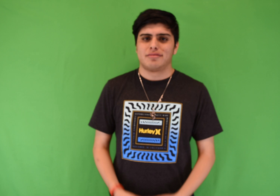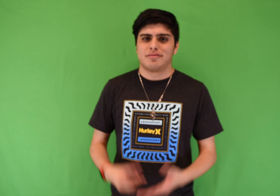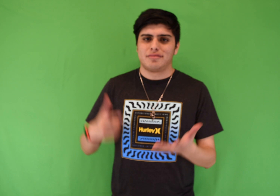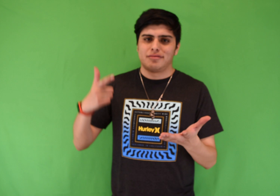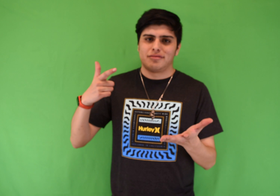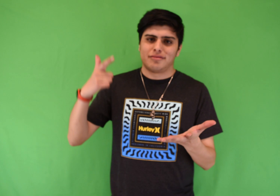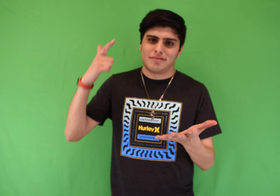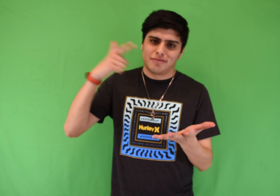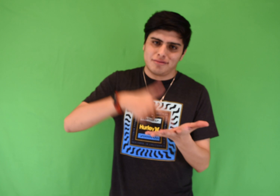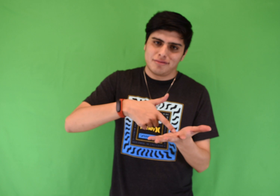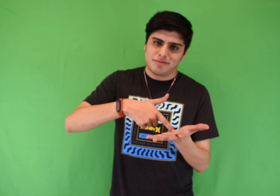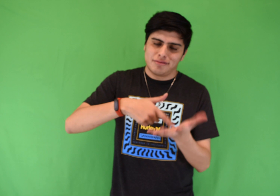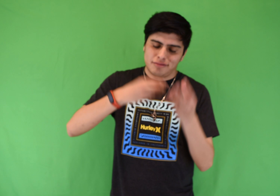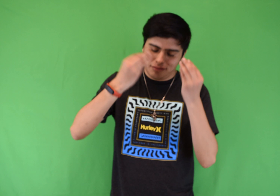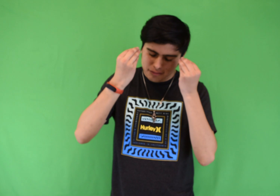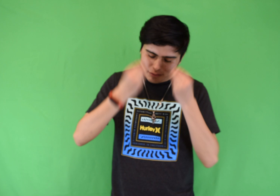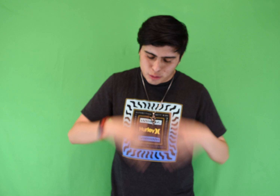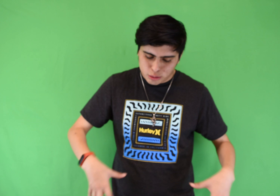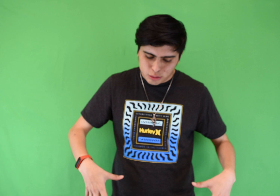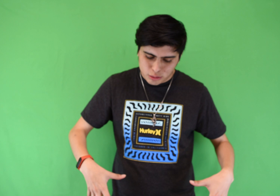perder